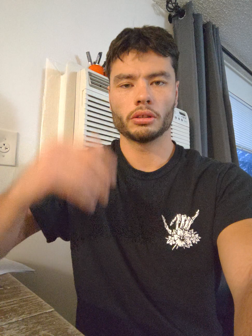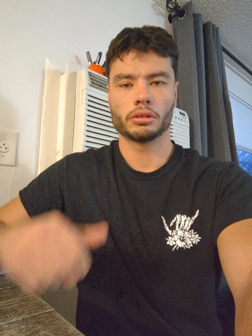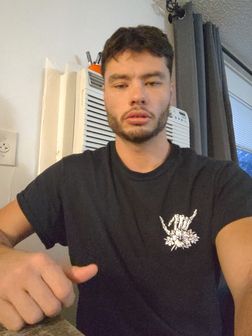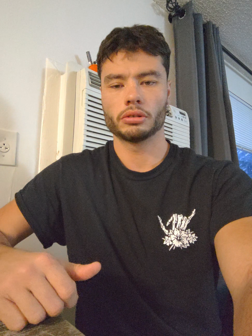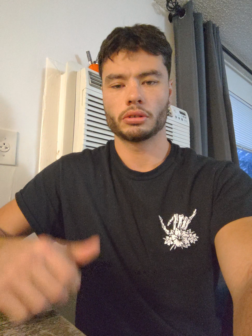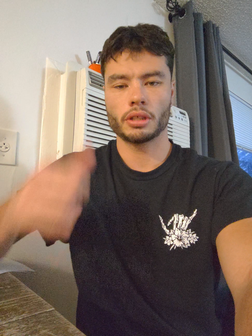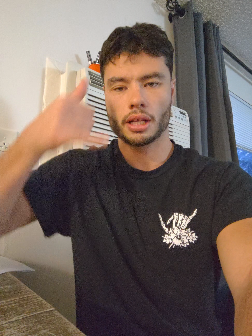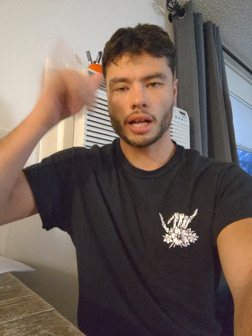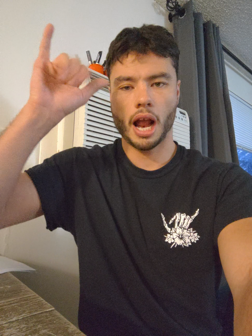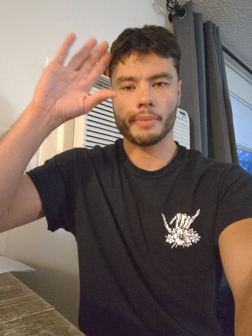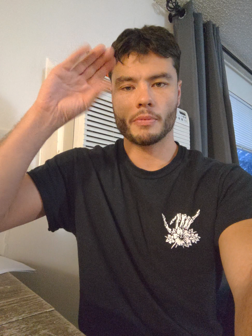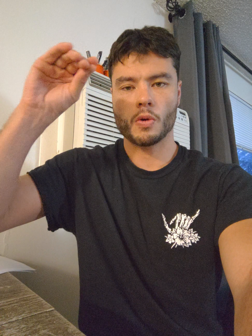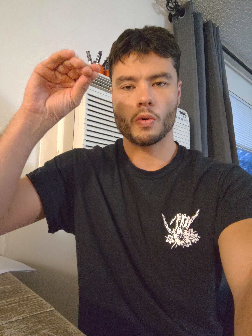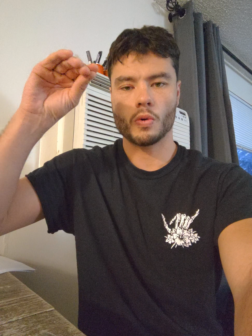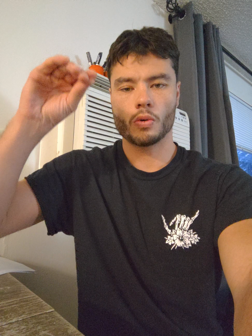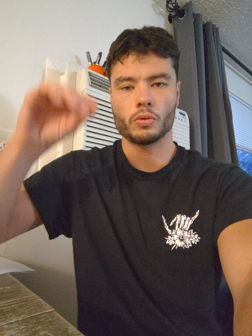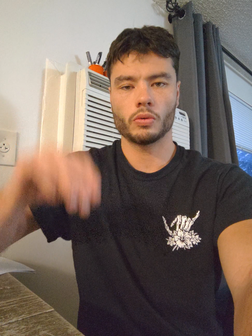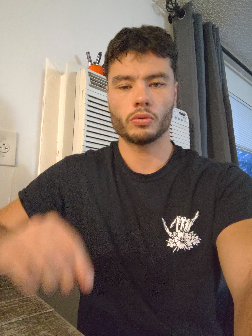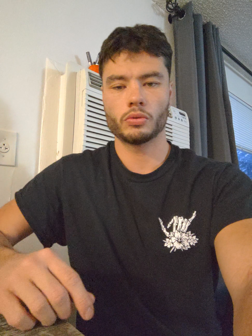cowboy